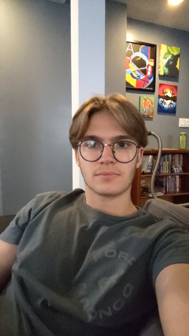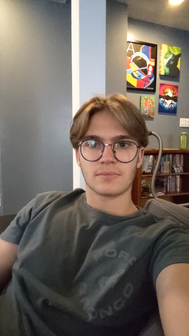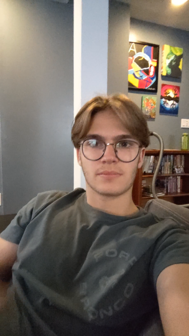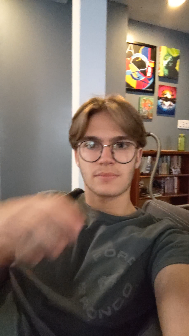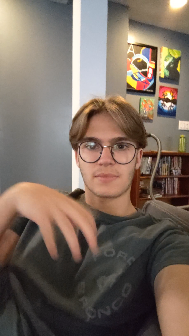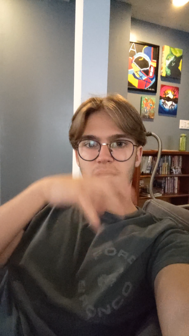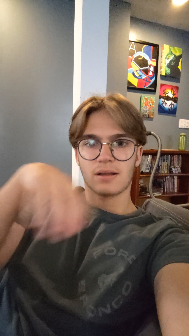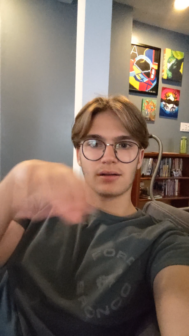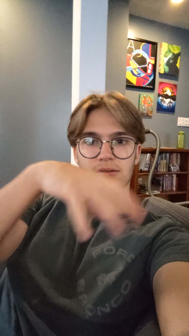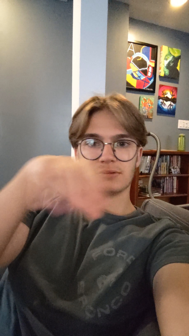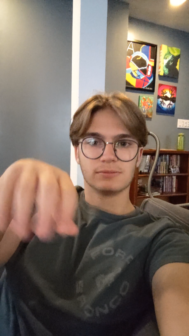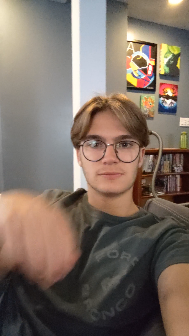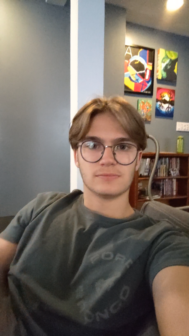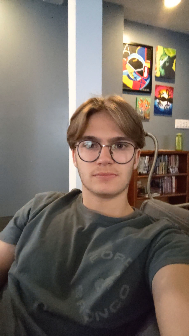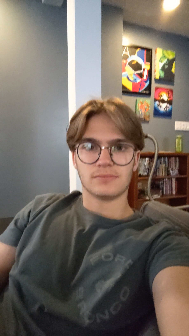block